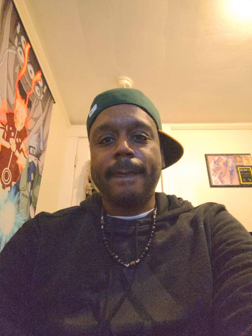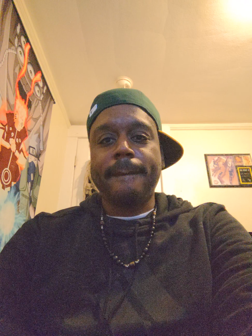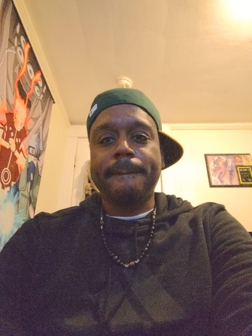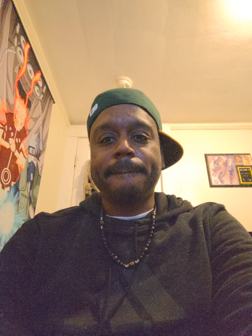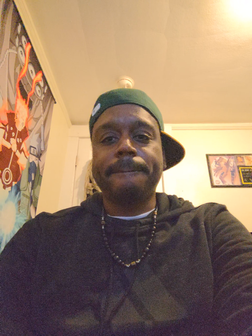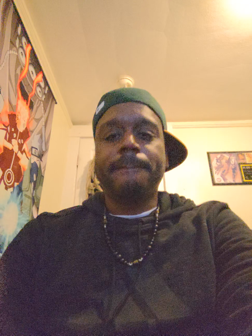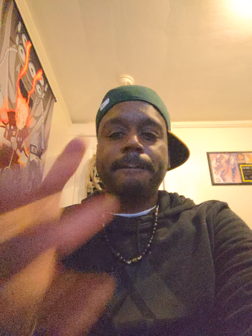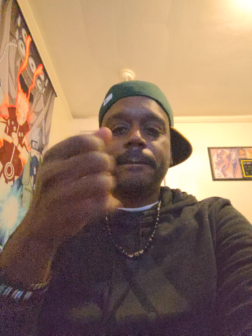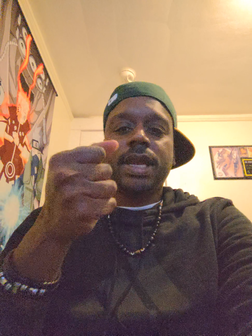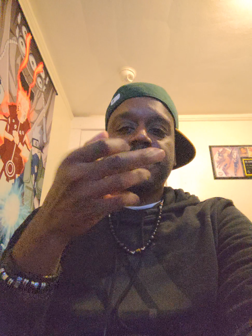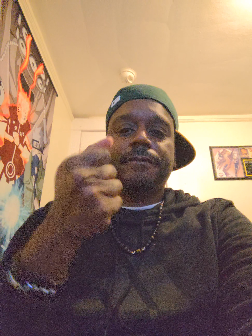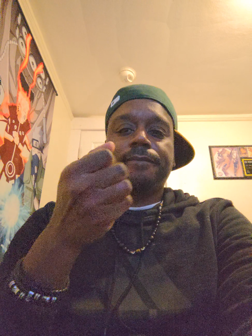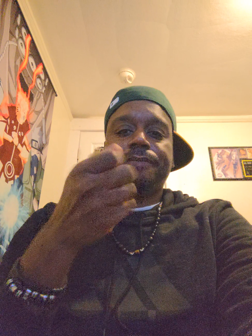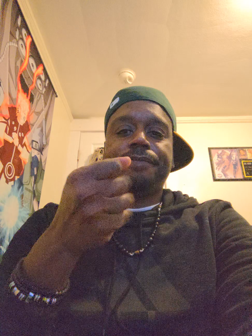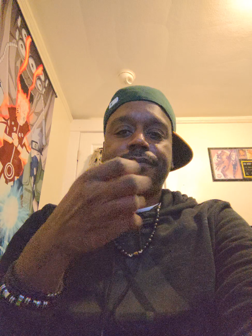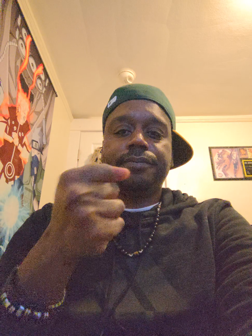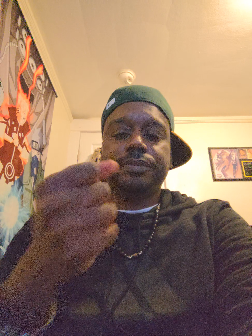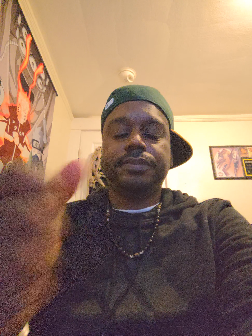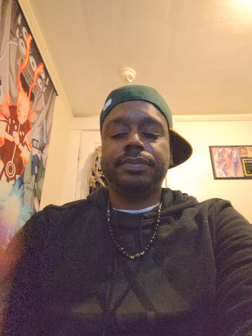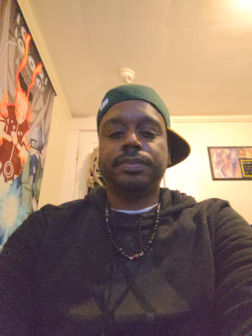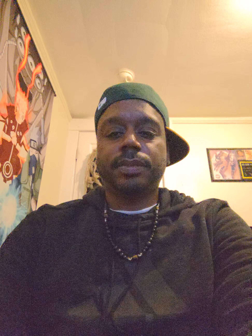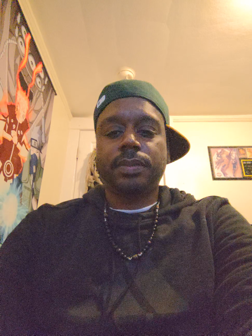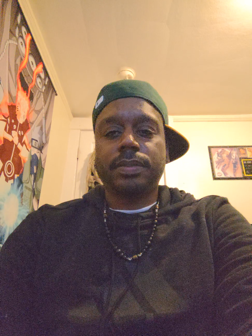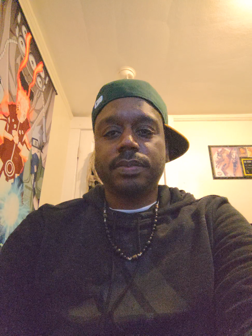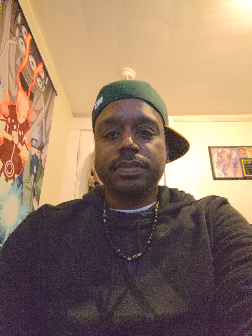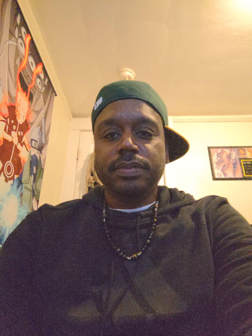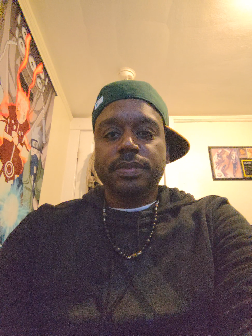milk